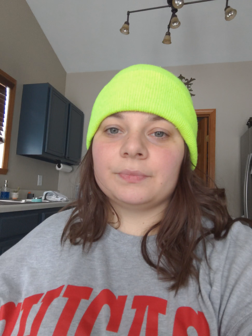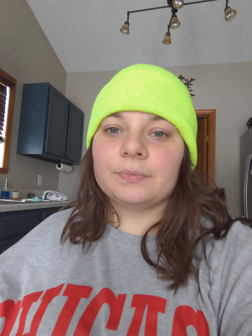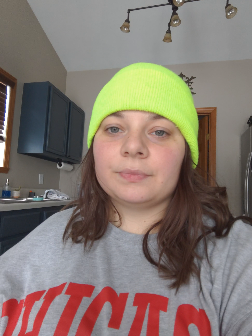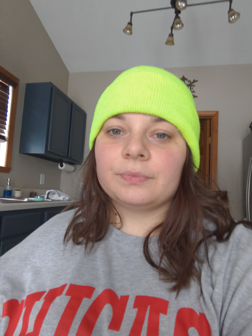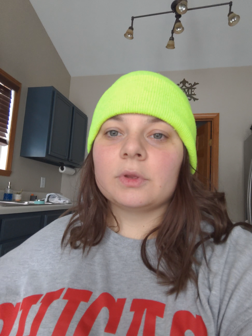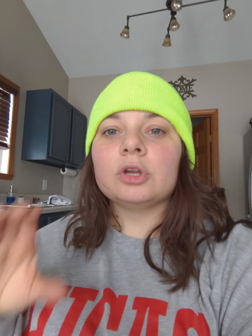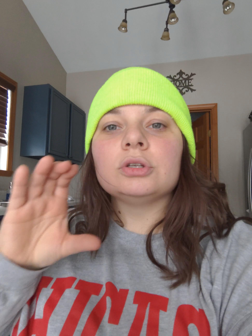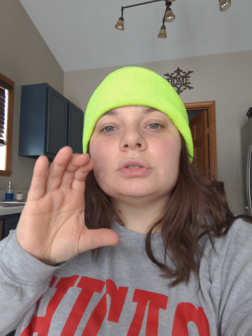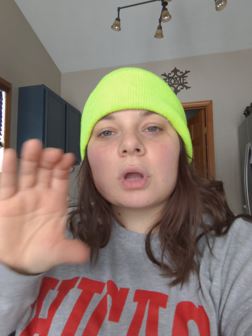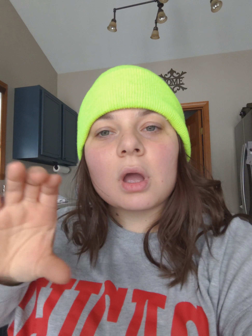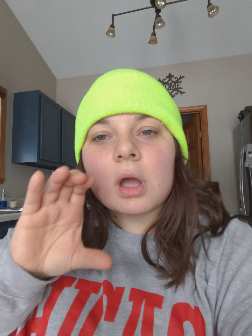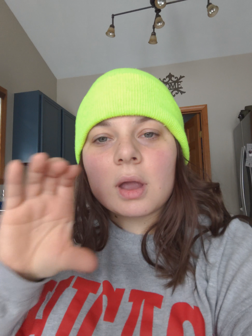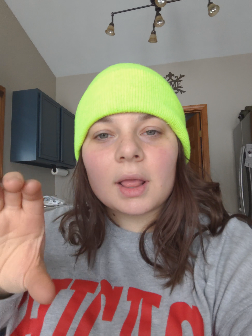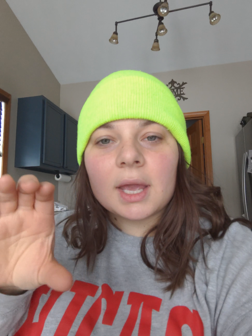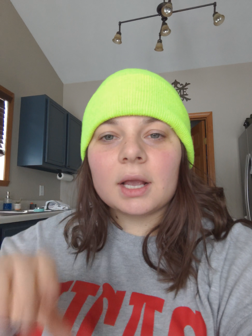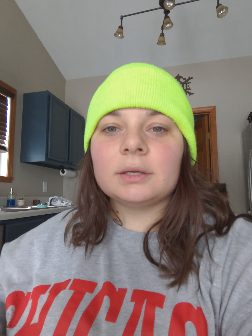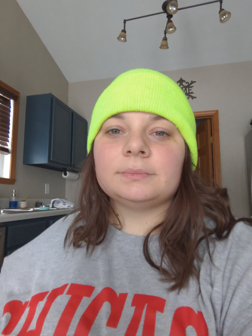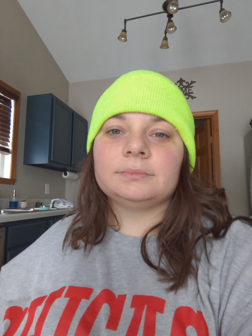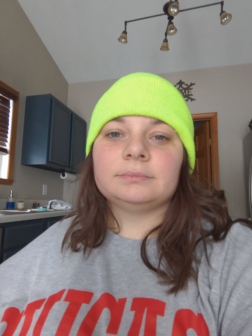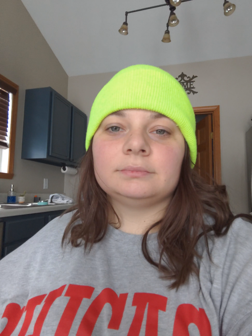chocolate